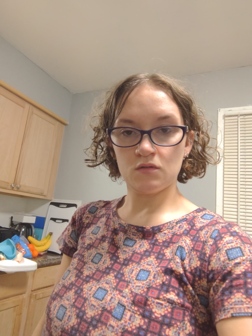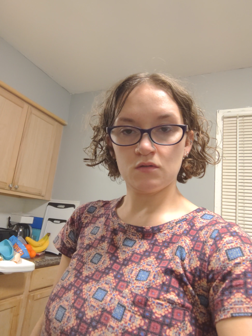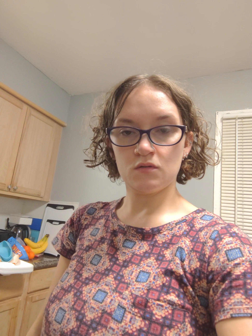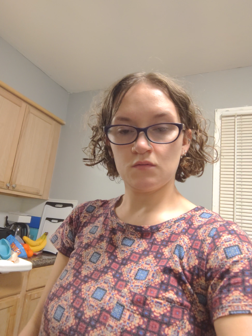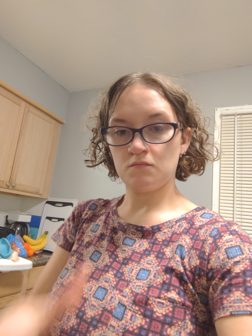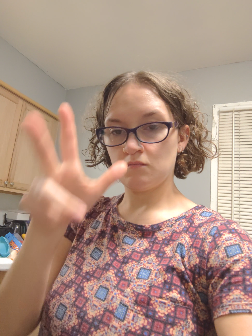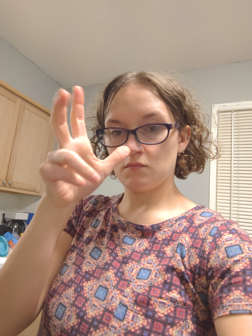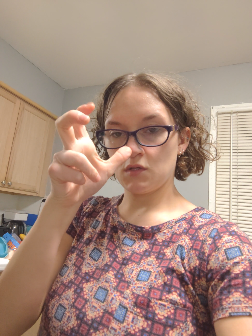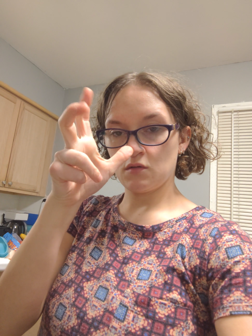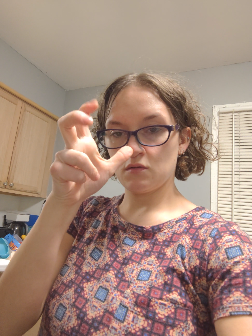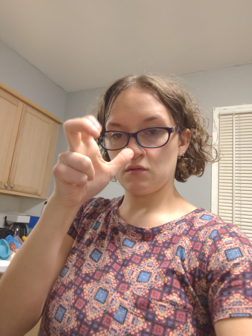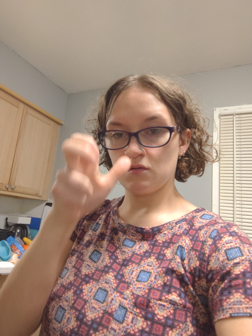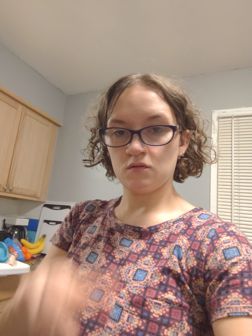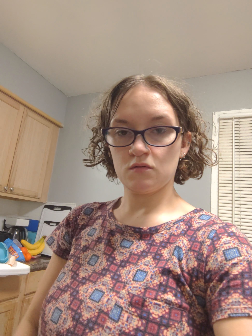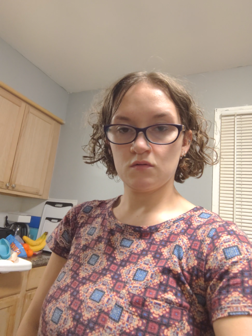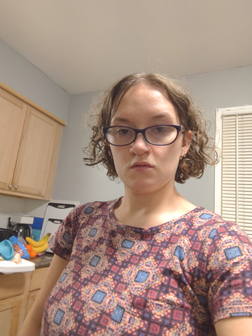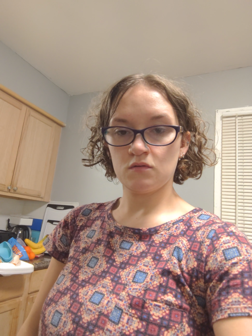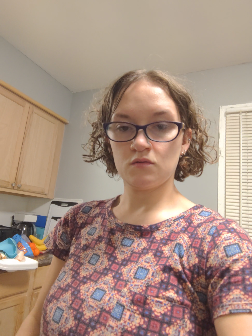bug